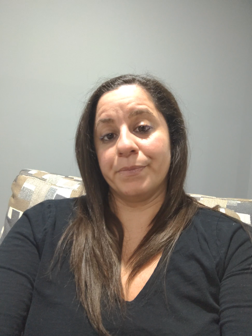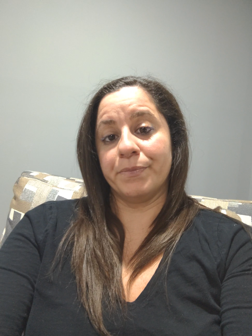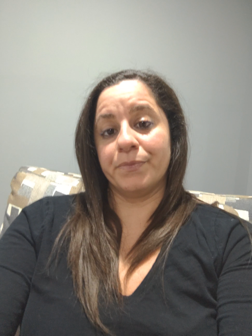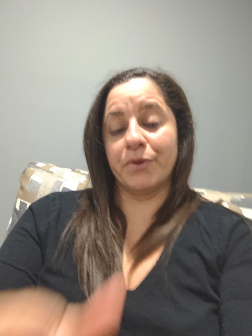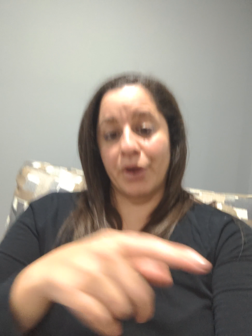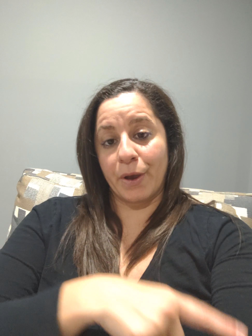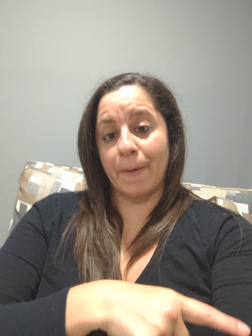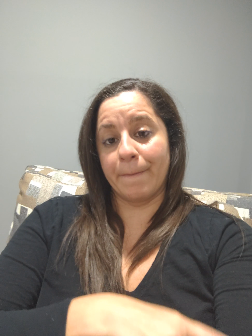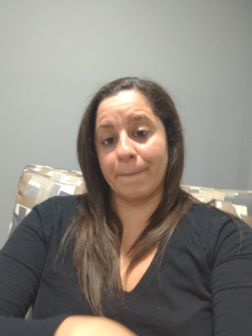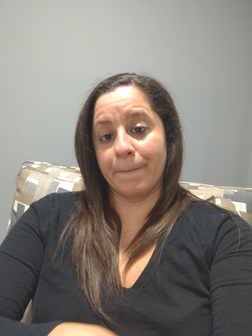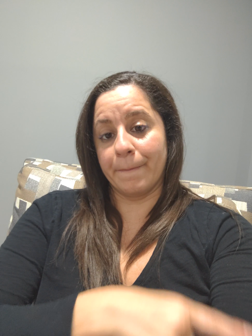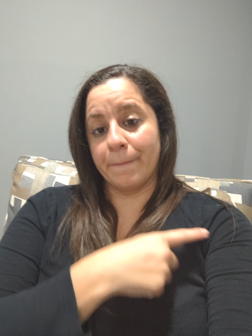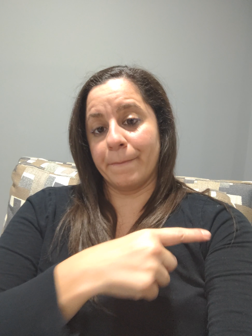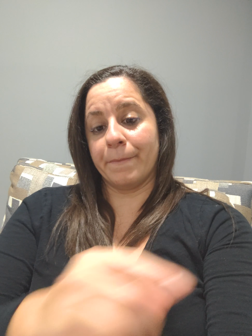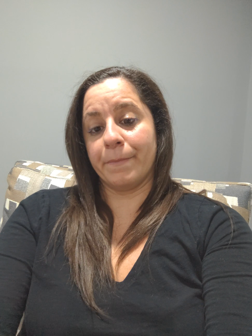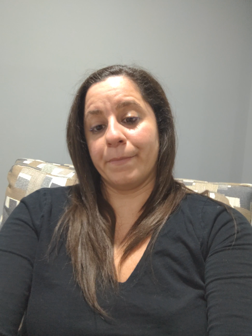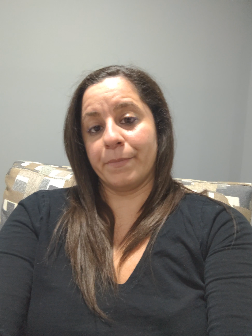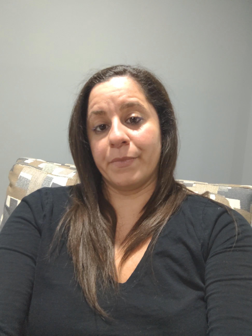arm